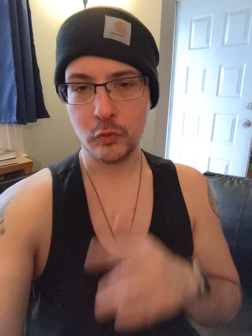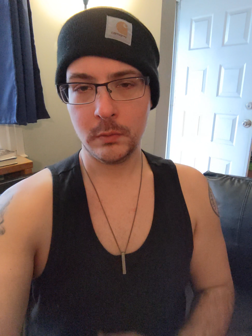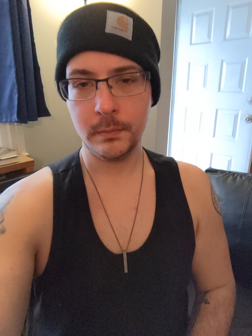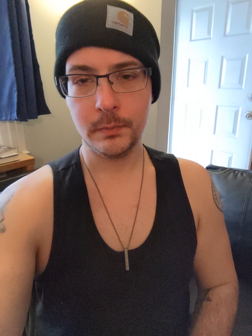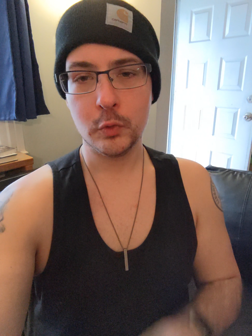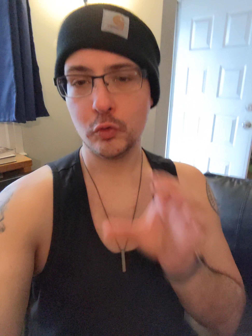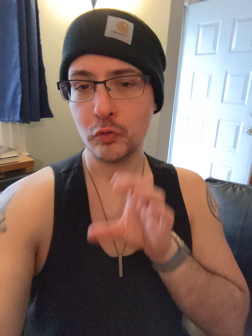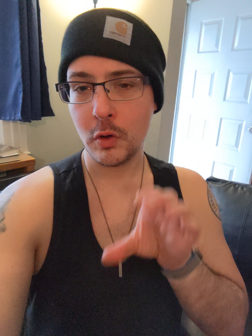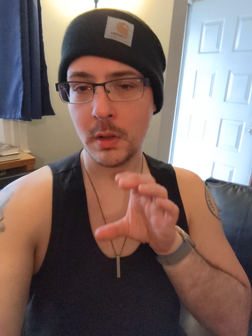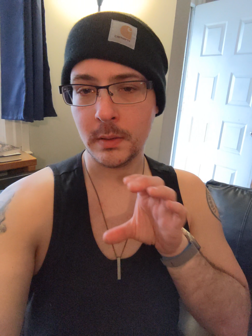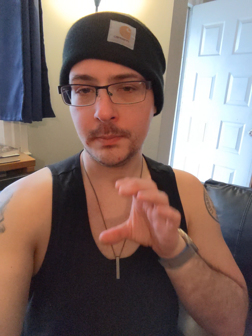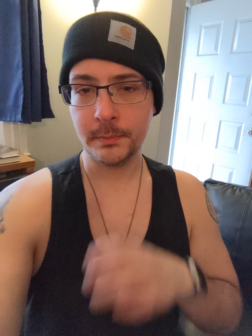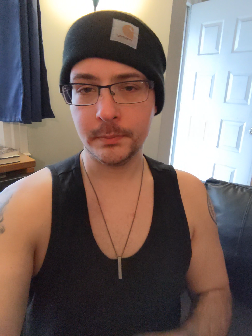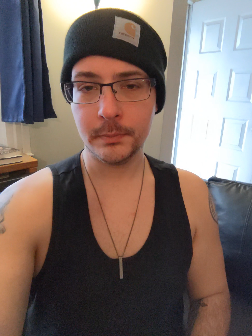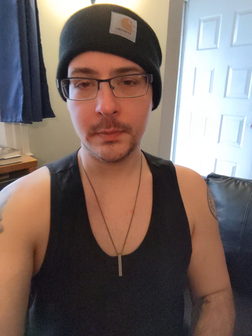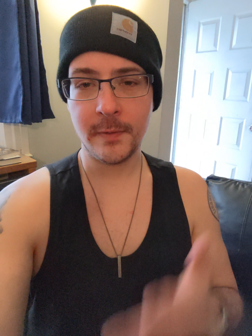chocolate